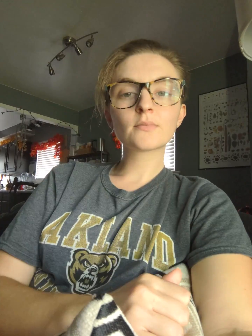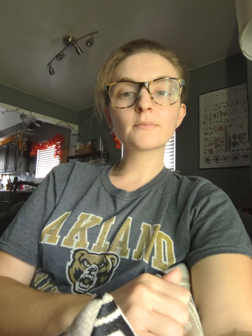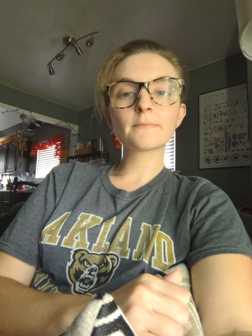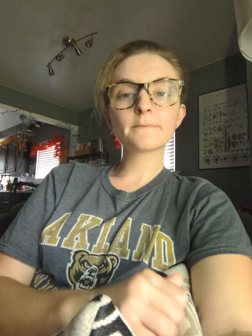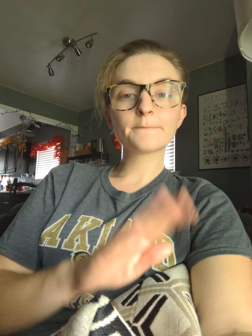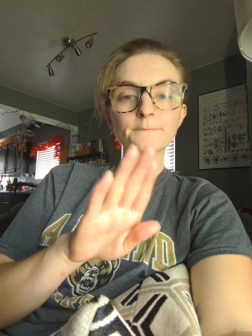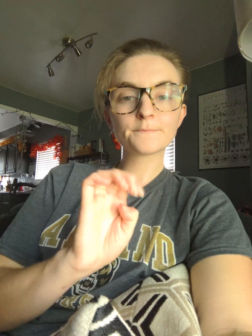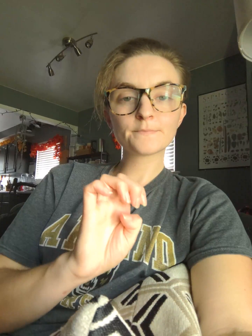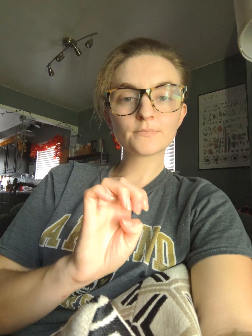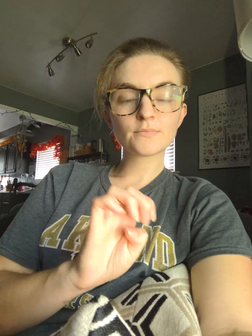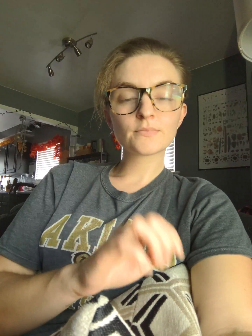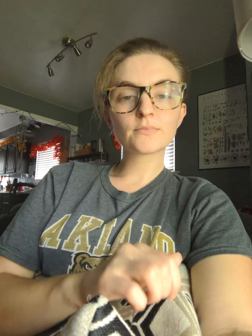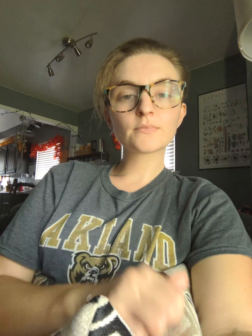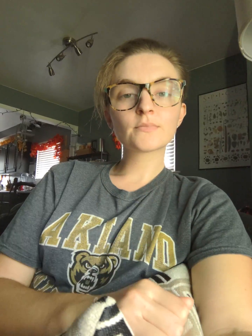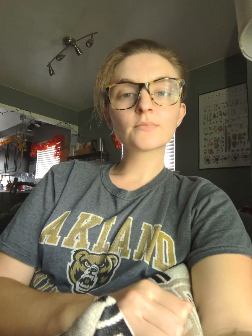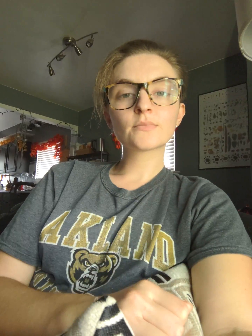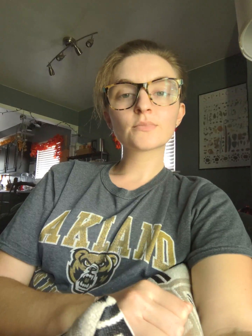be